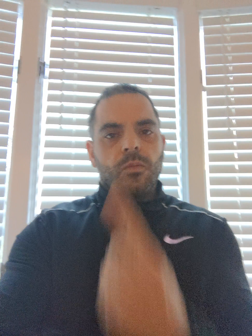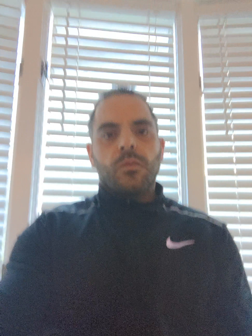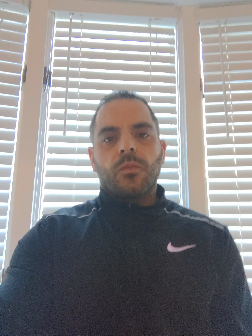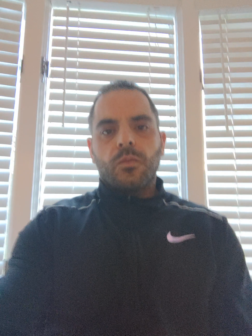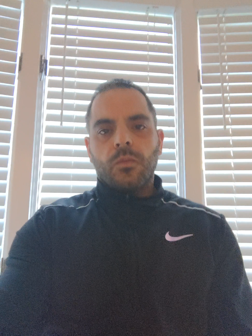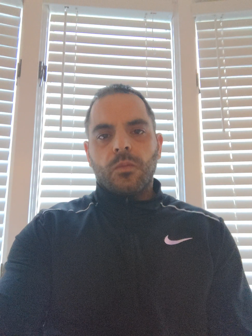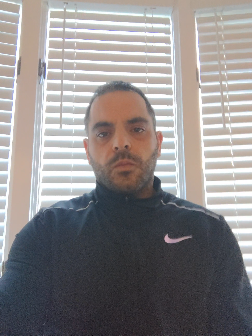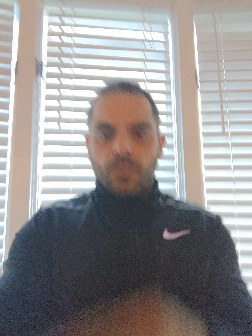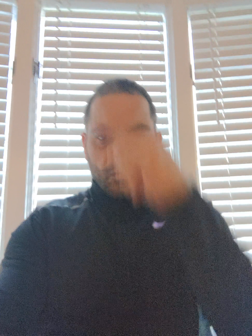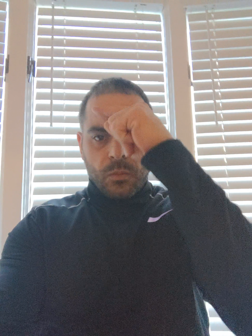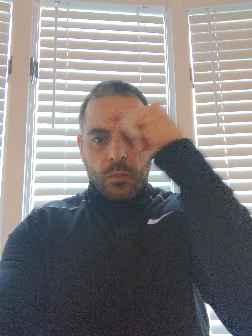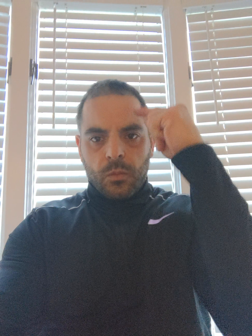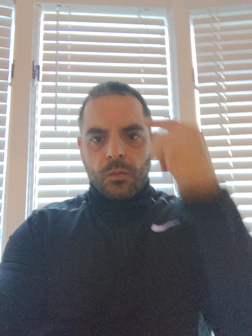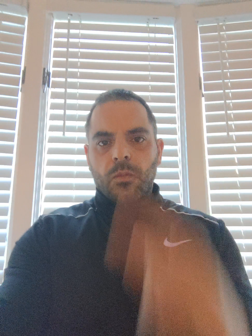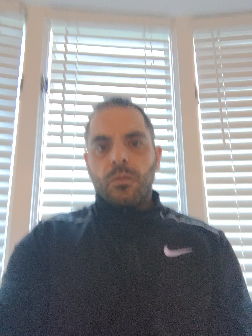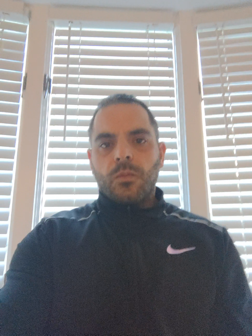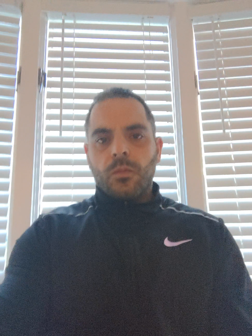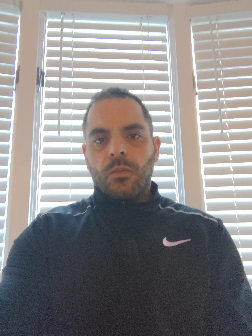black